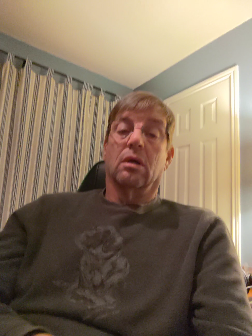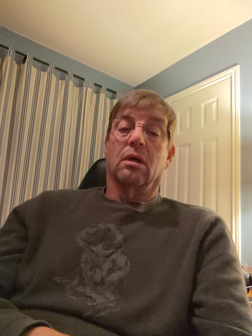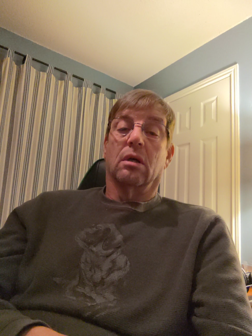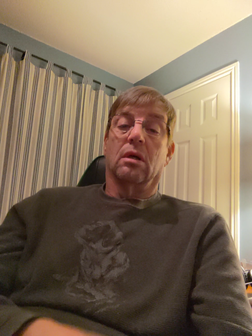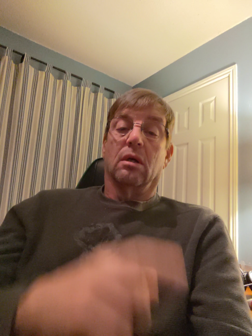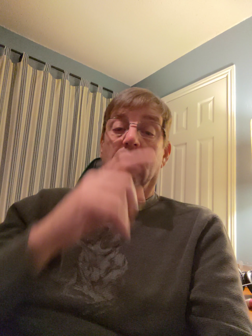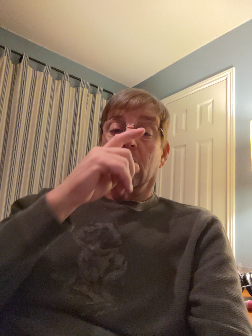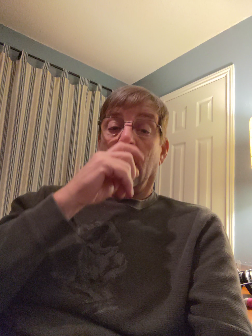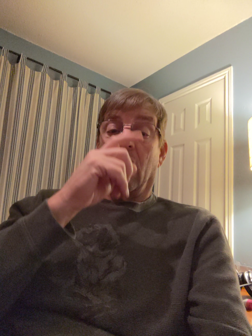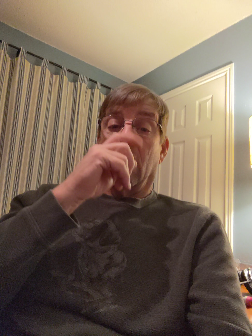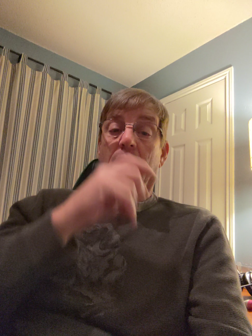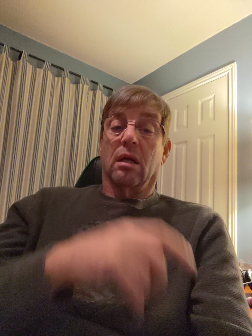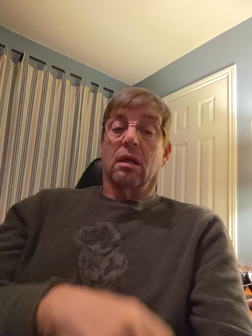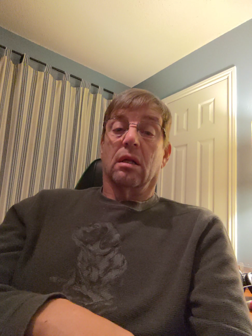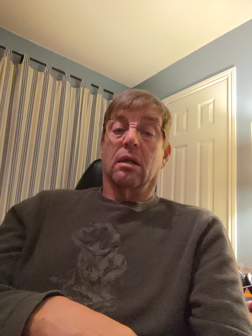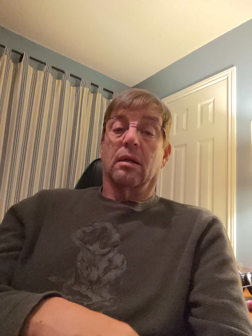doll